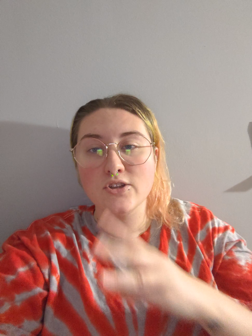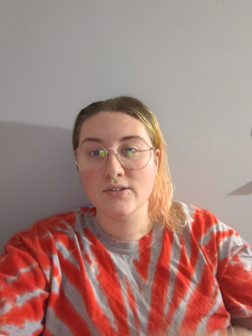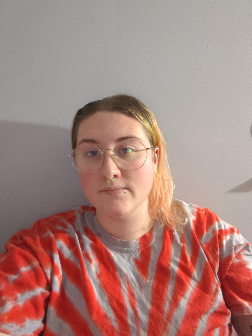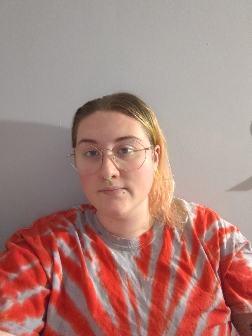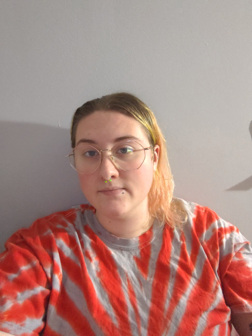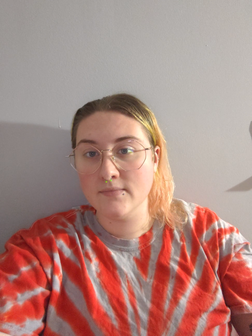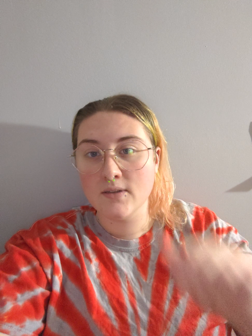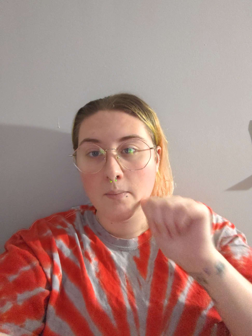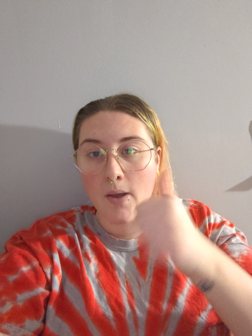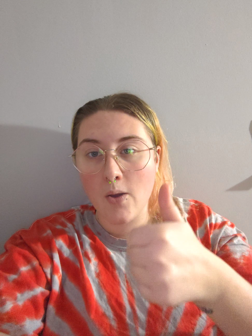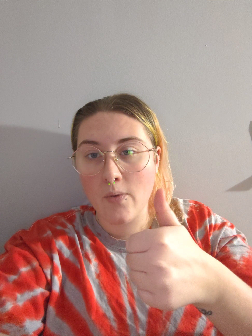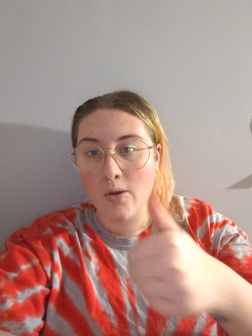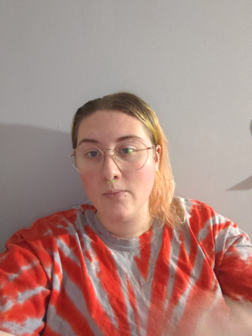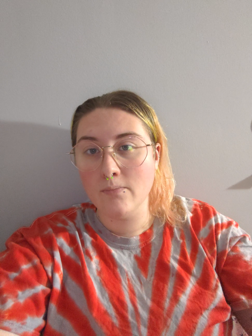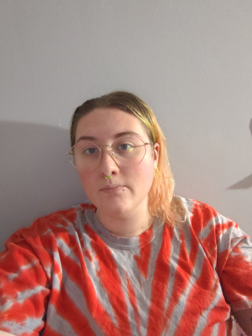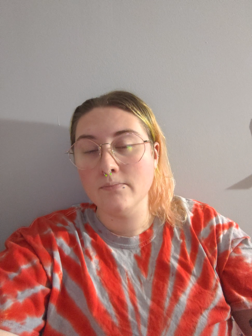tomorrow